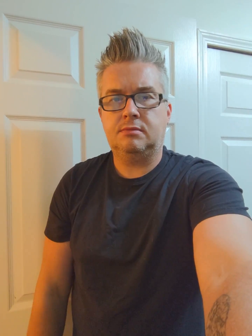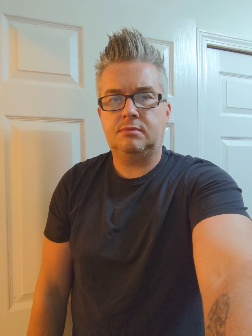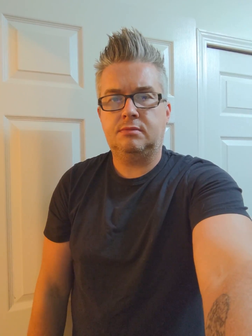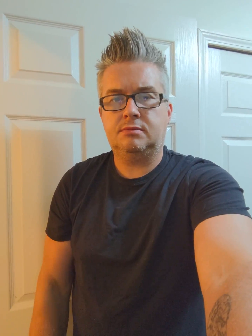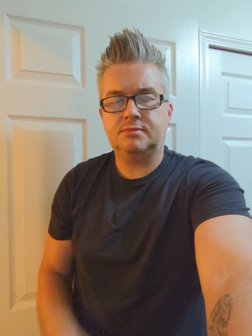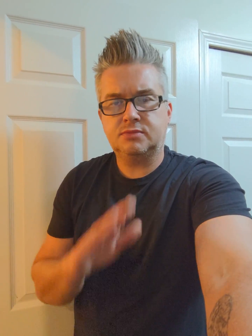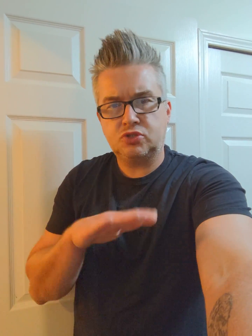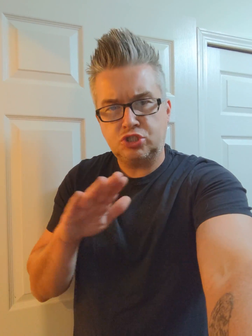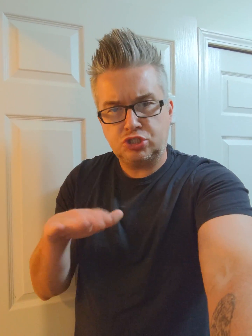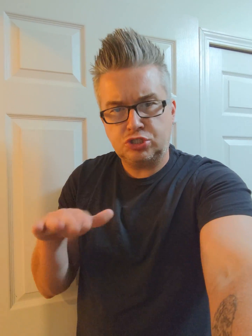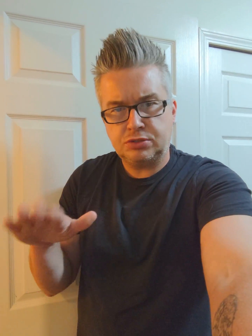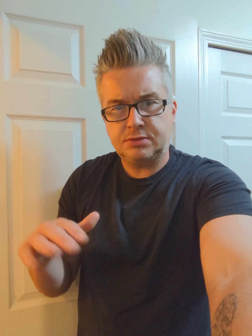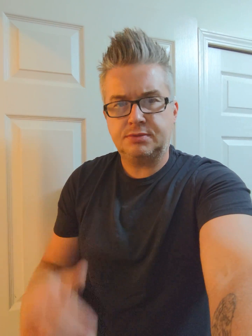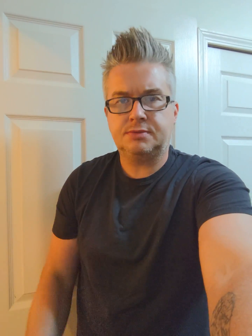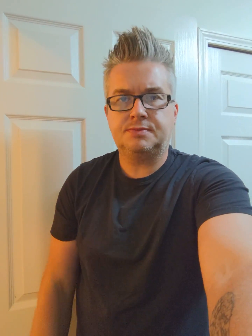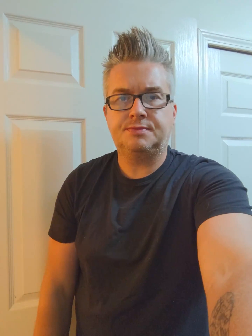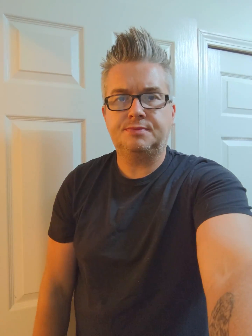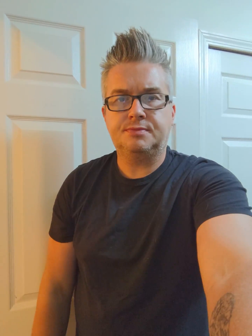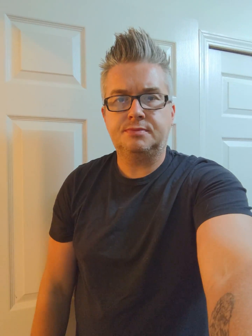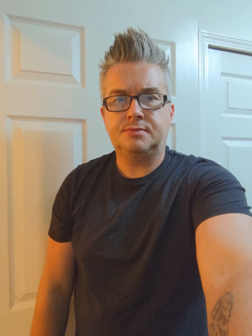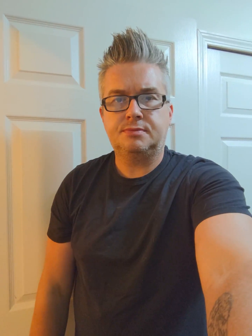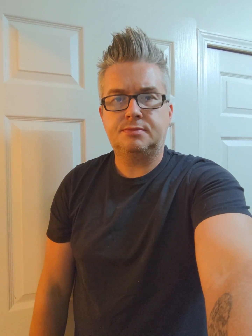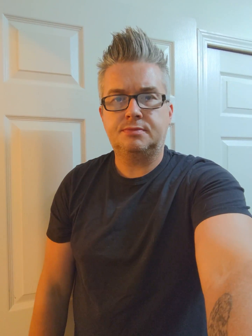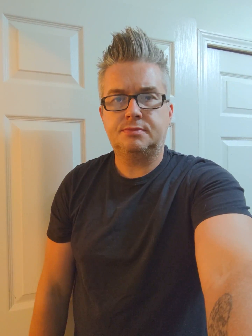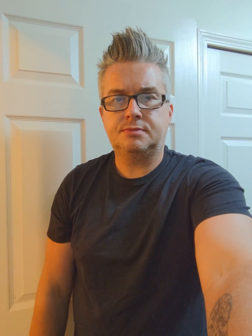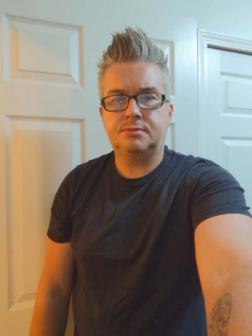children